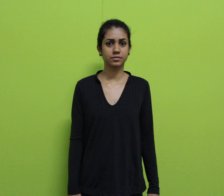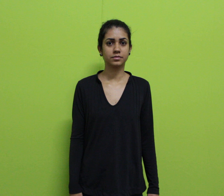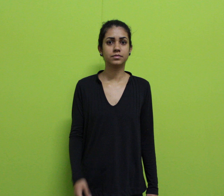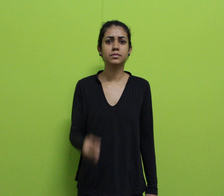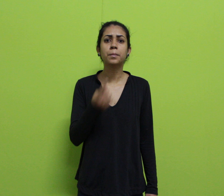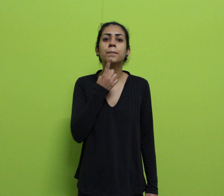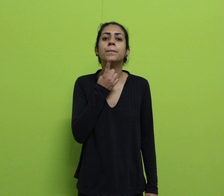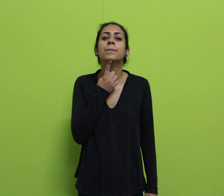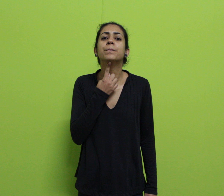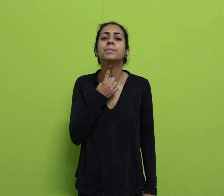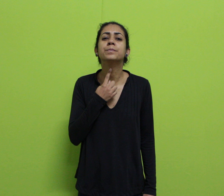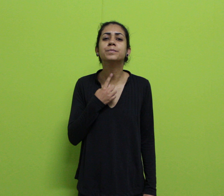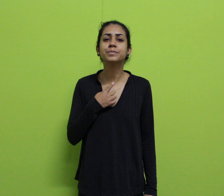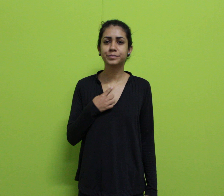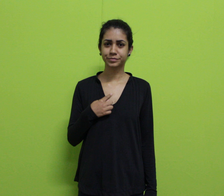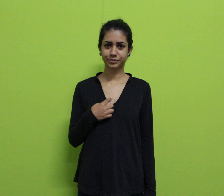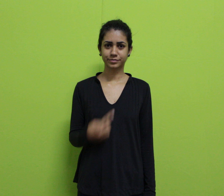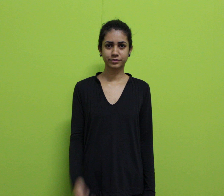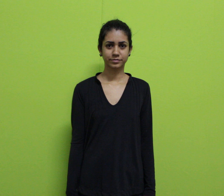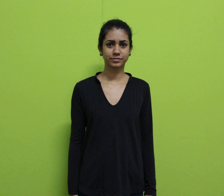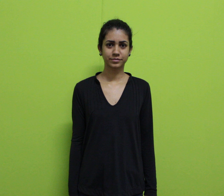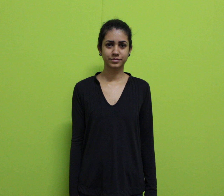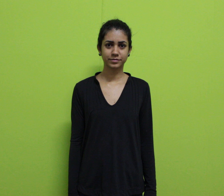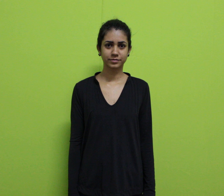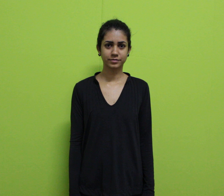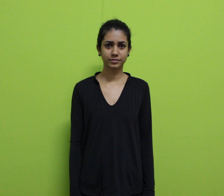vontade